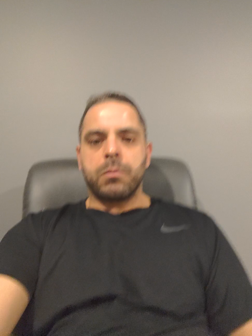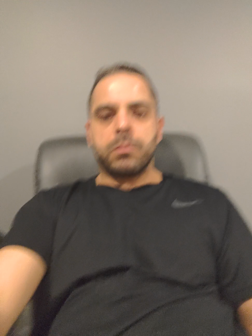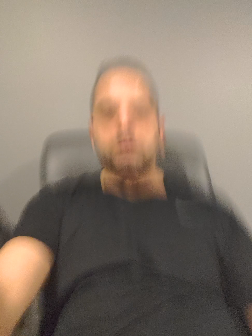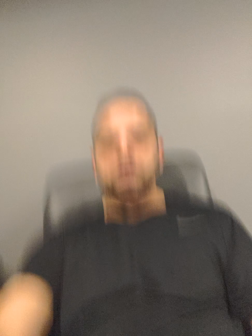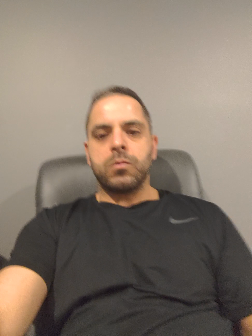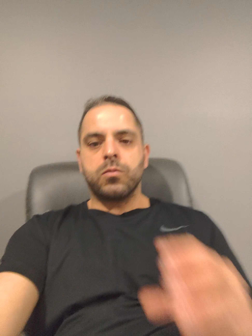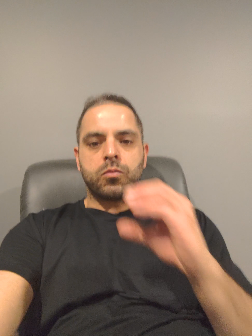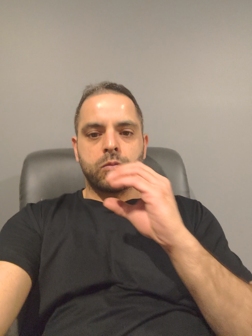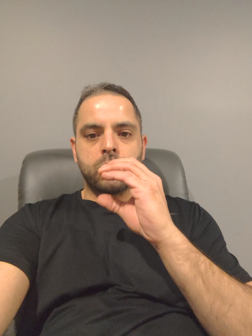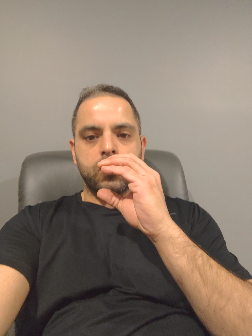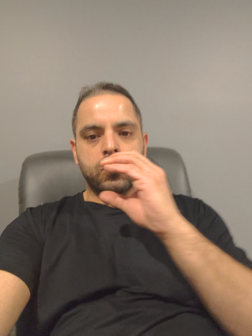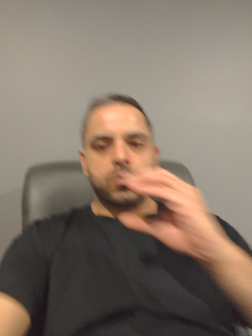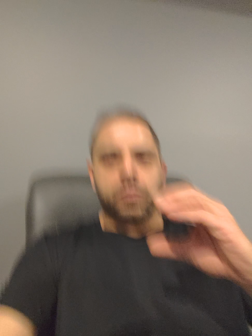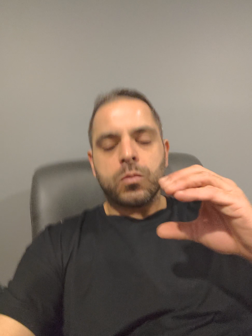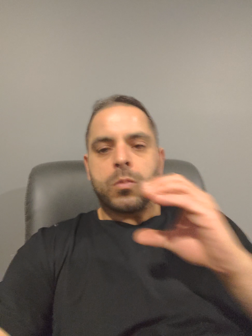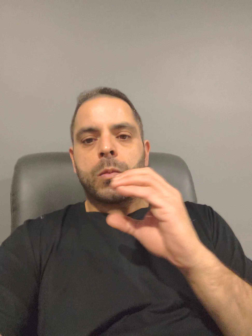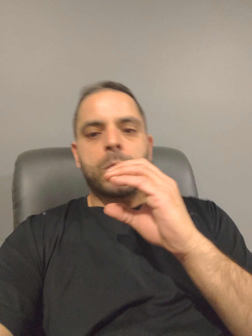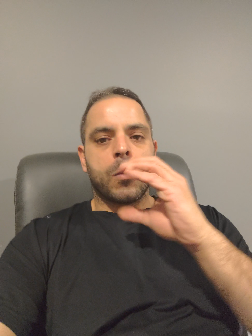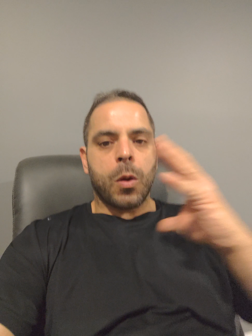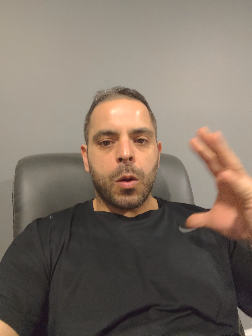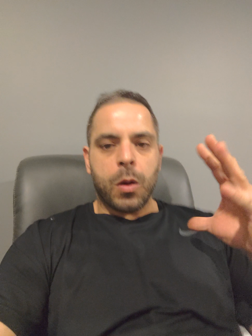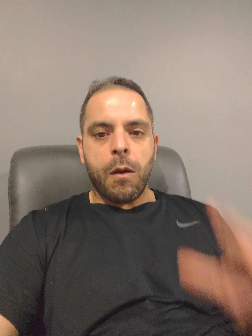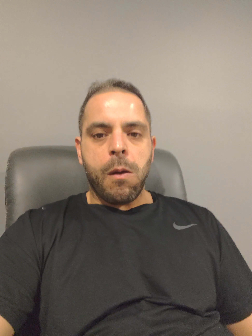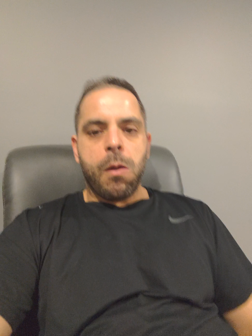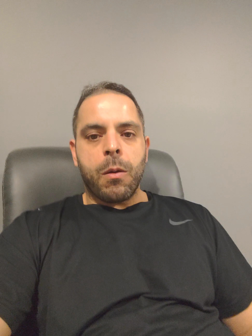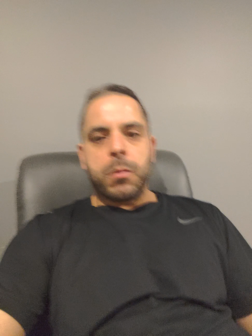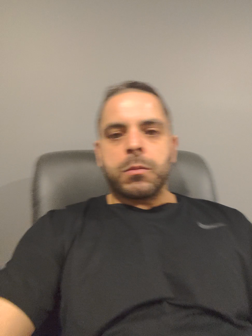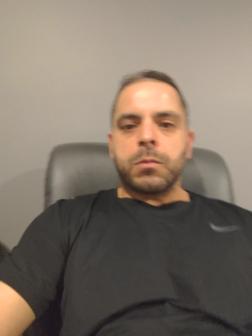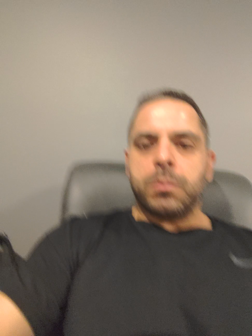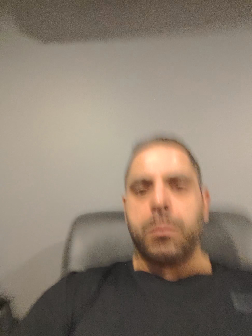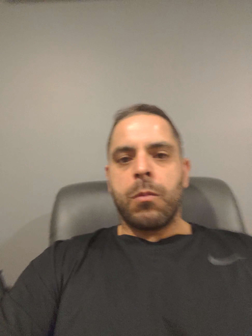balloon